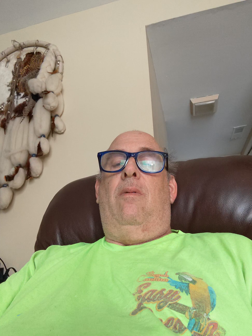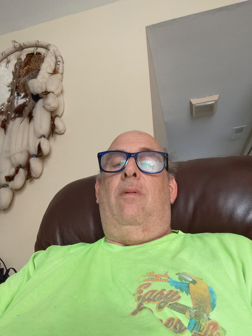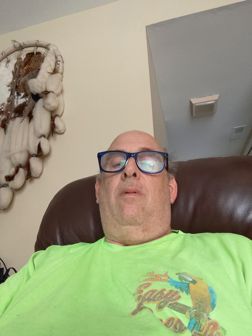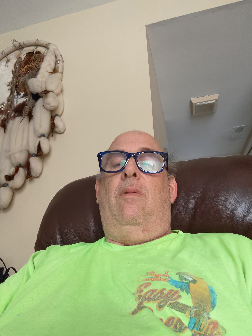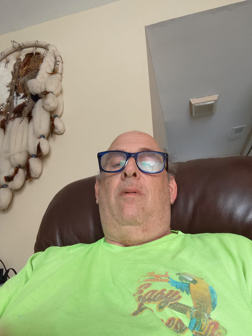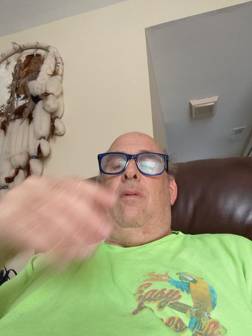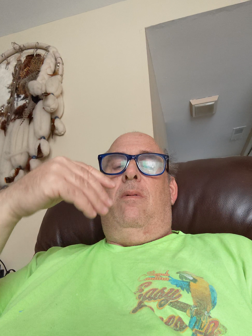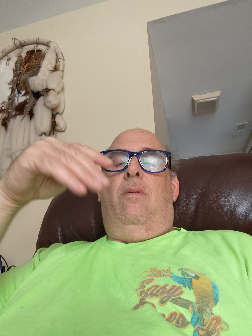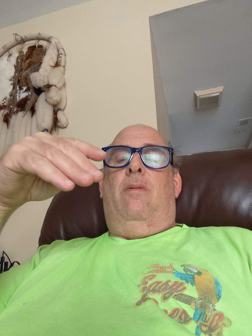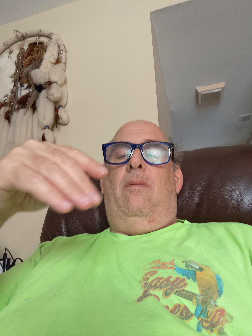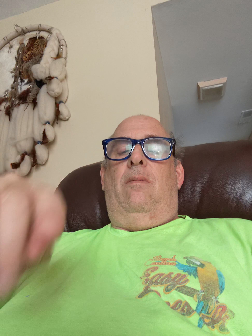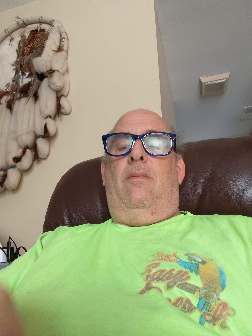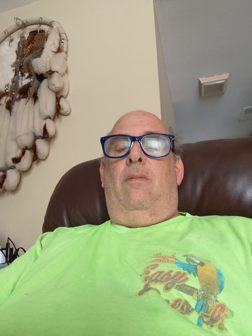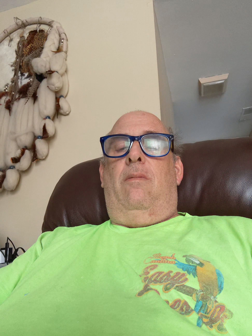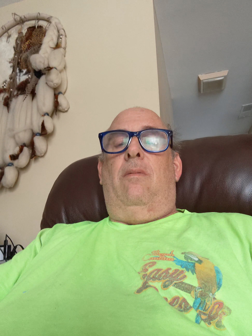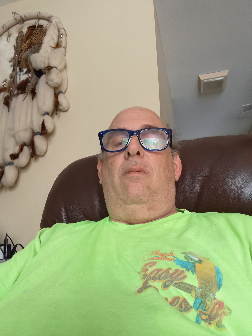store